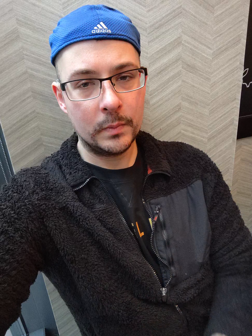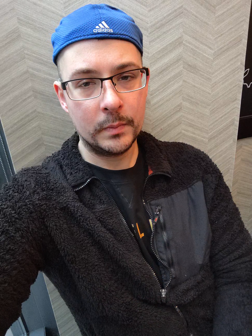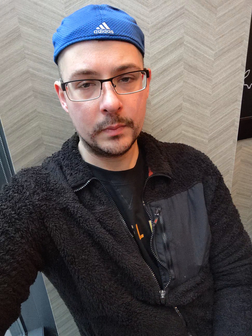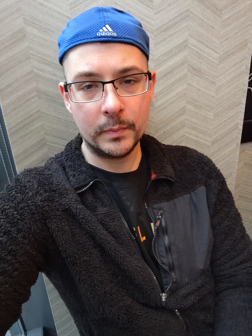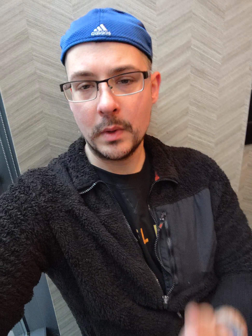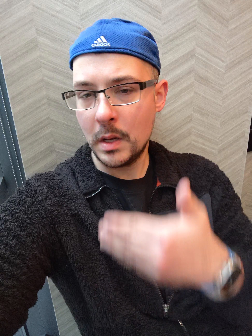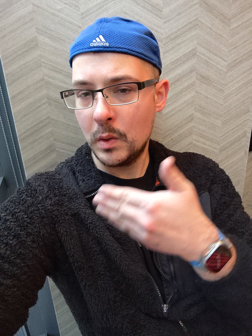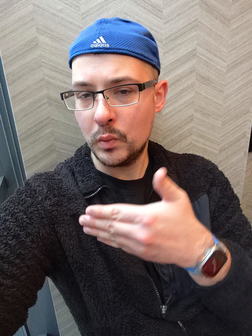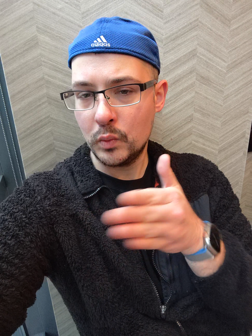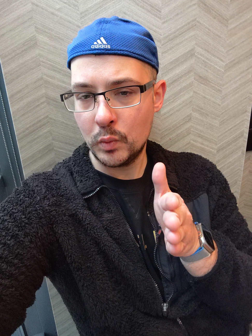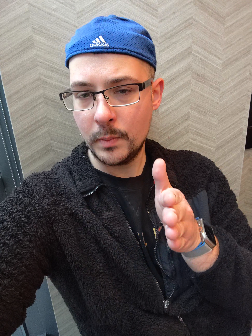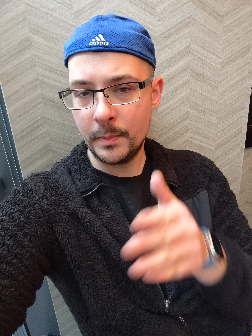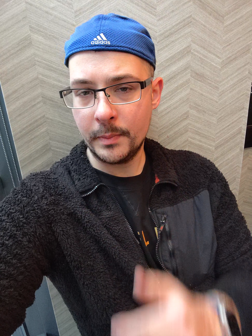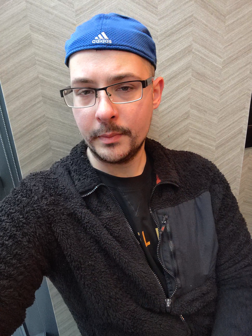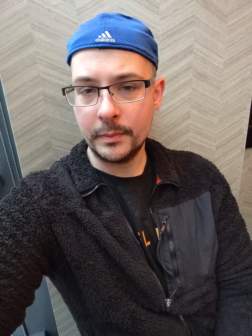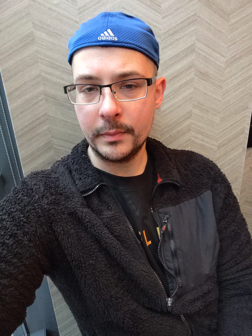room